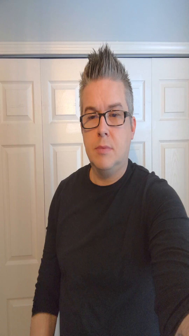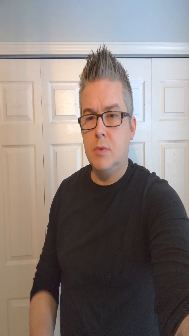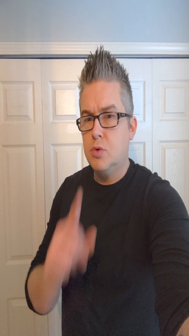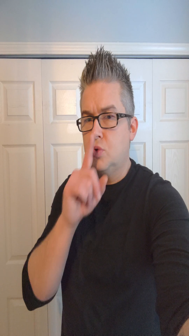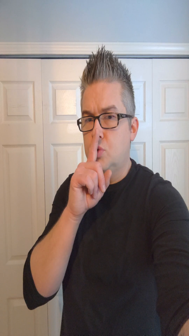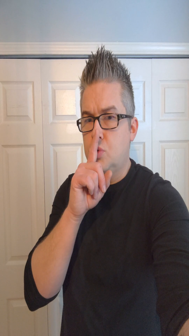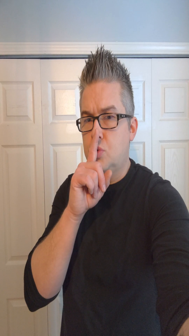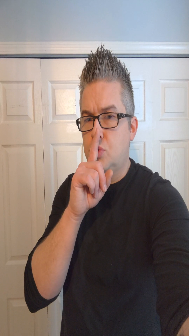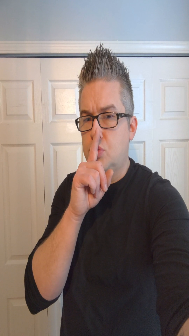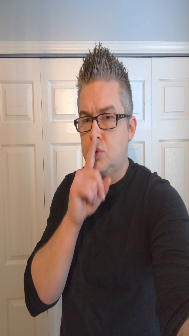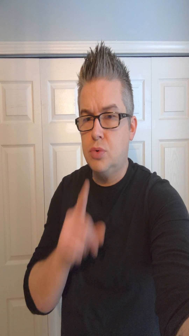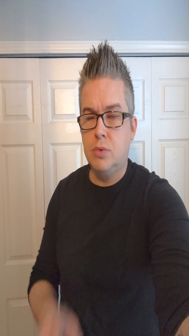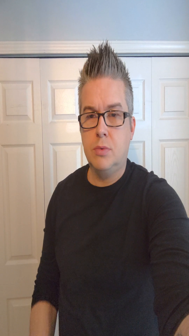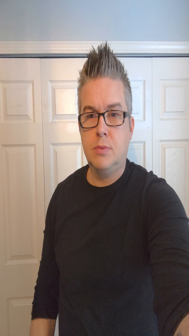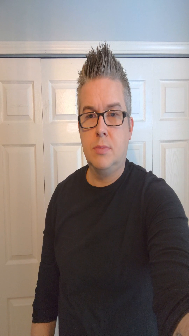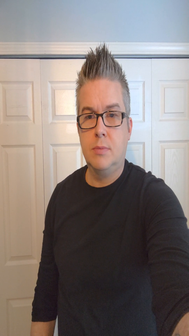shhh